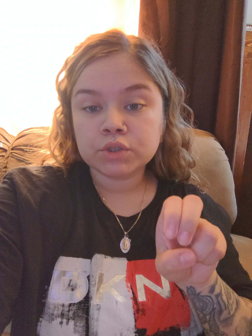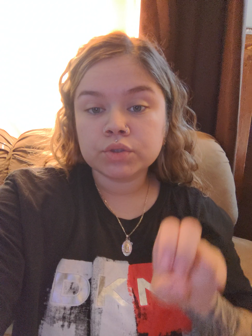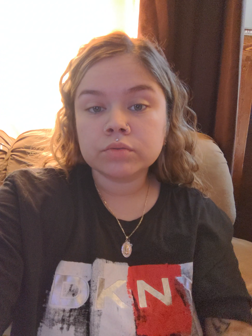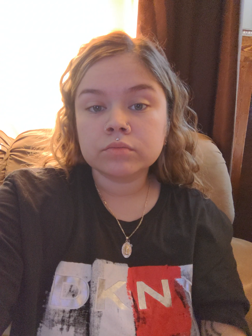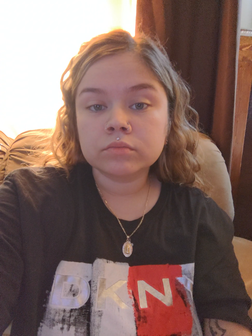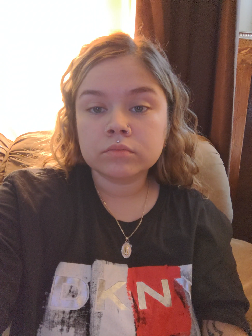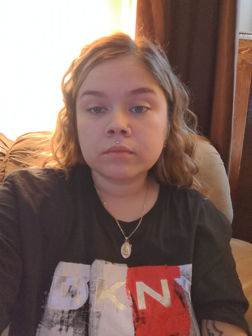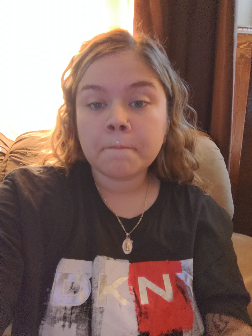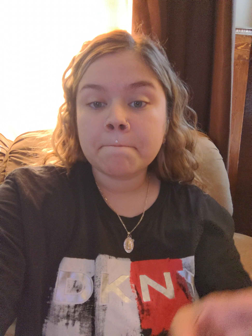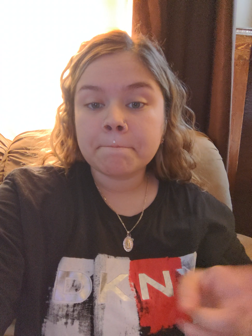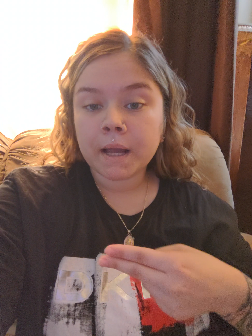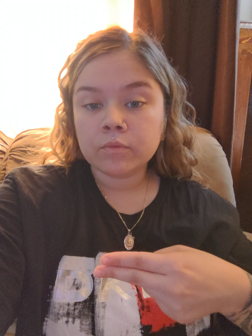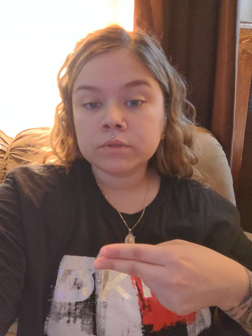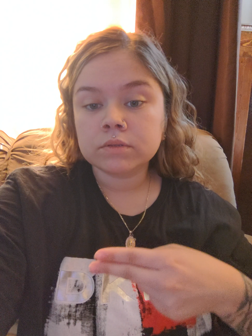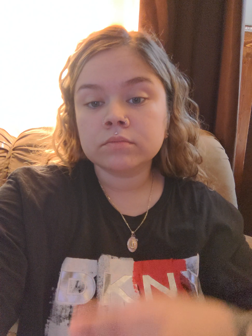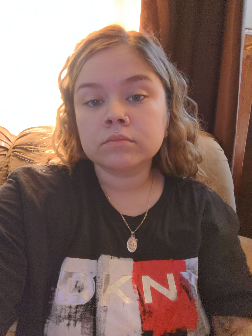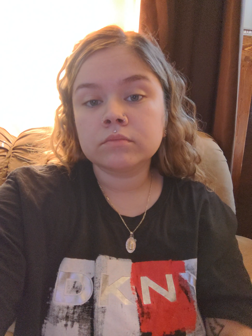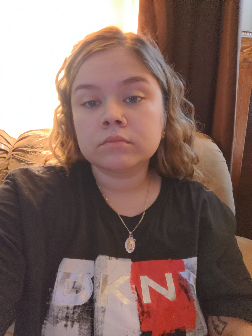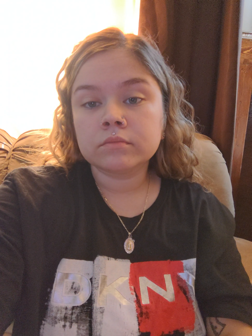belt